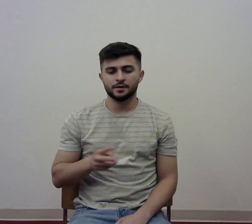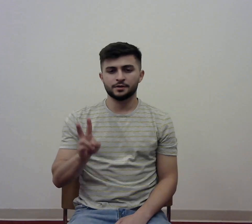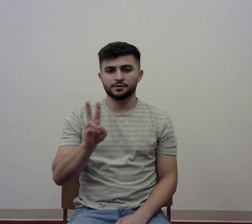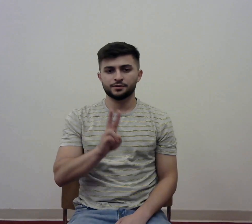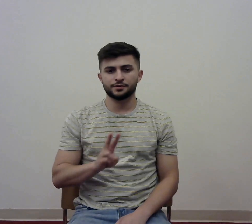2